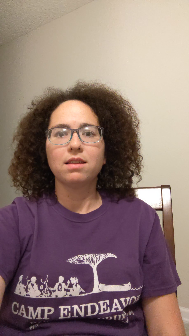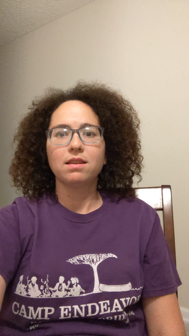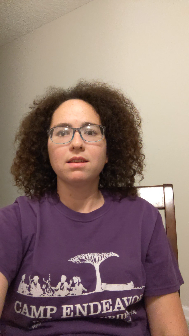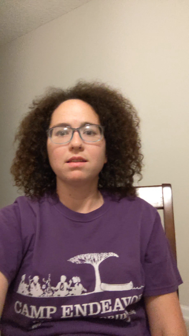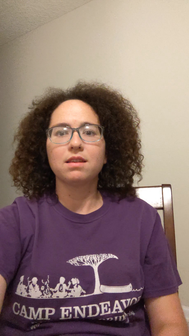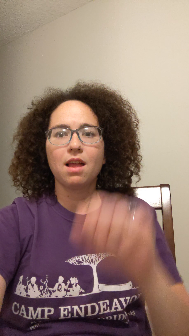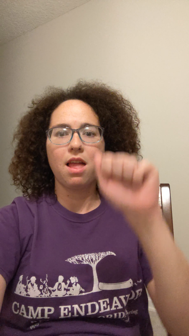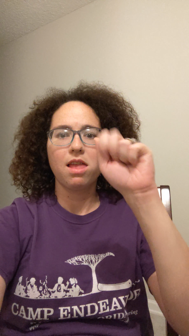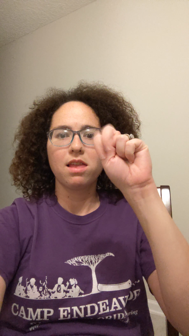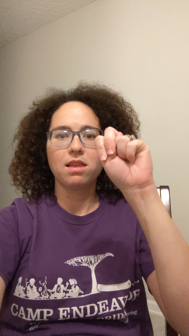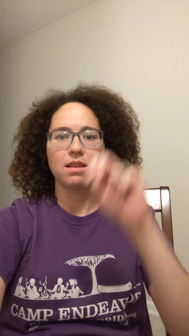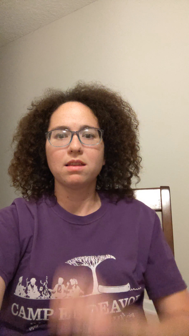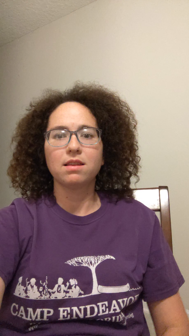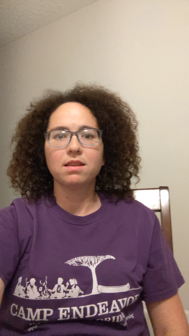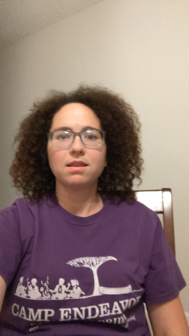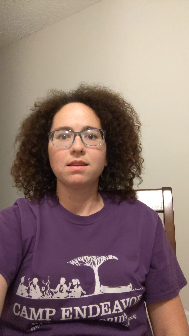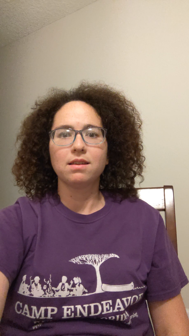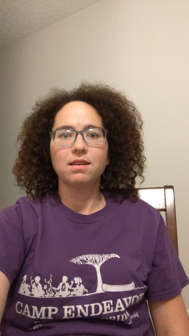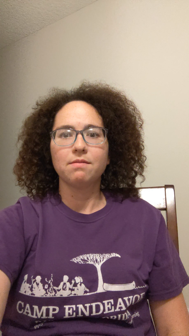an